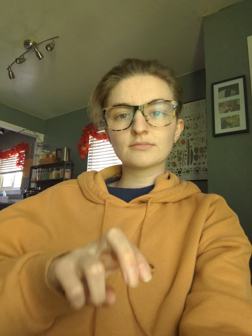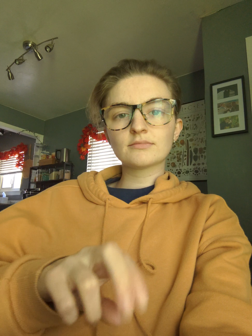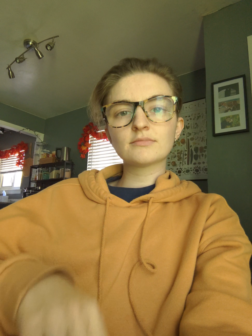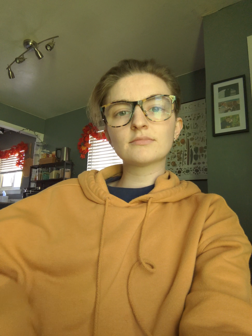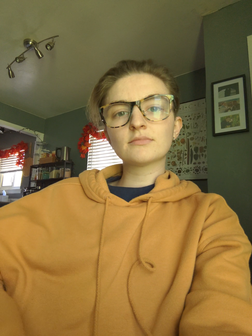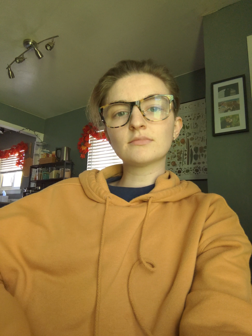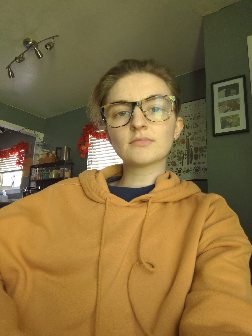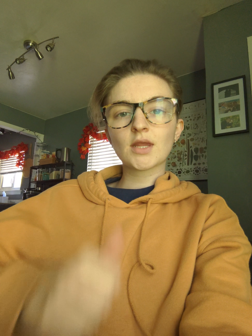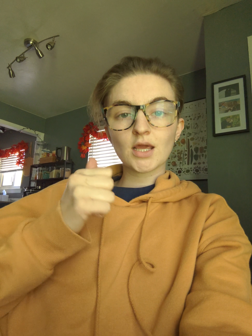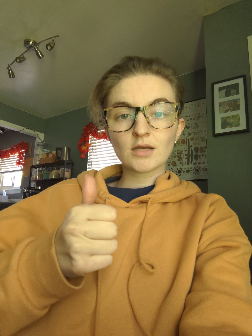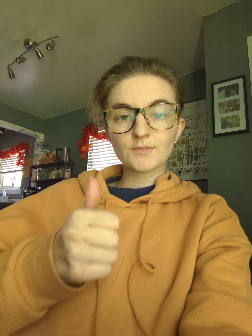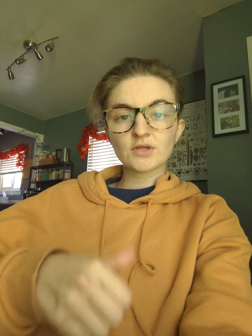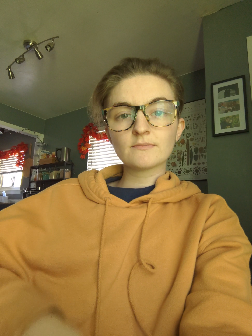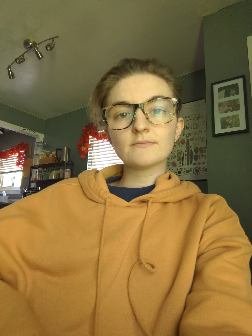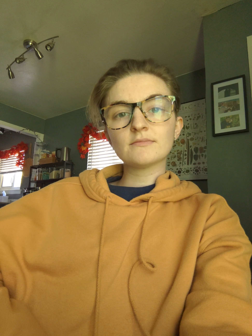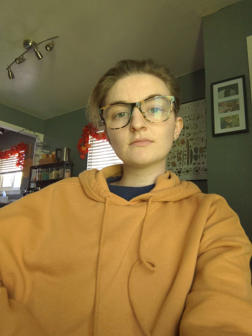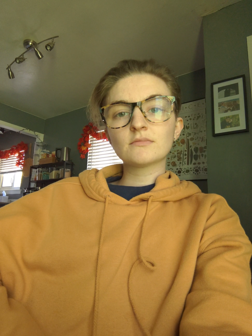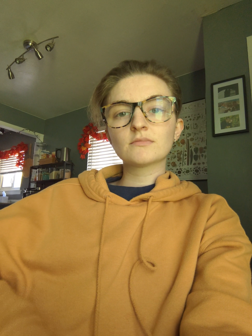help